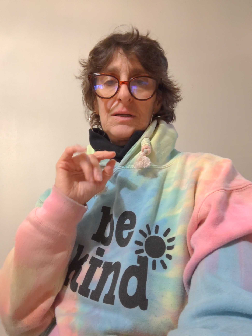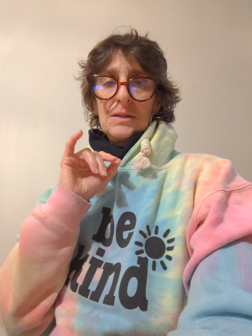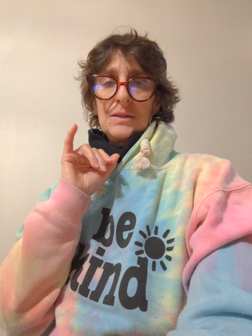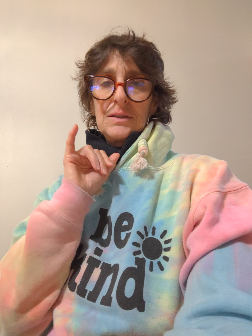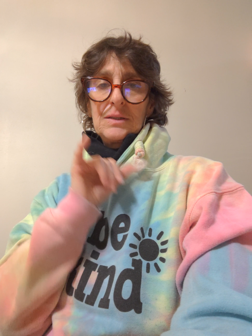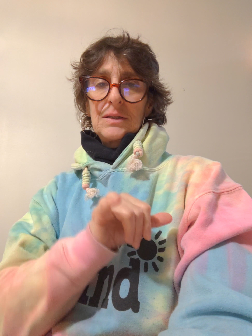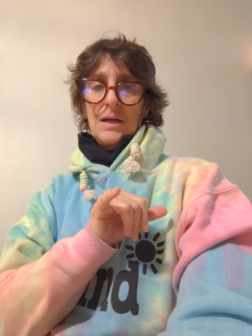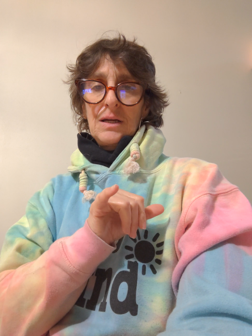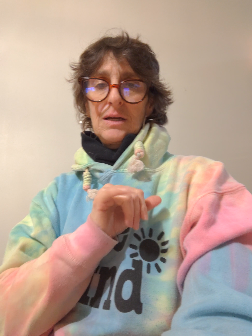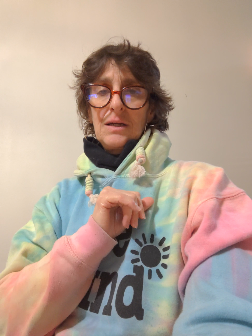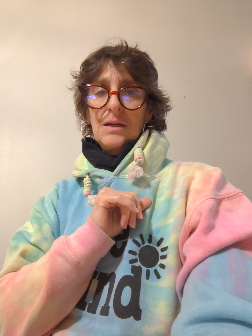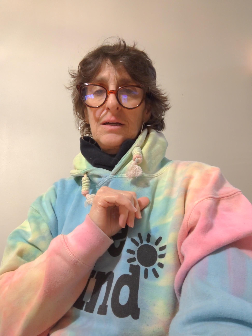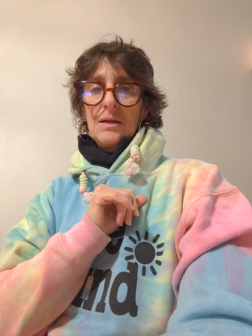stay